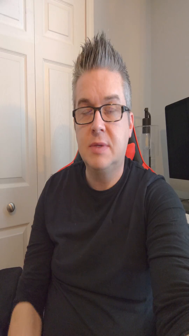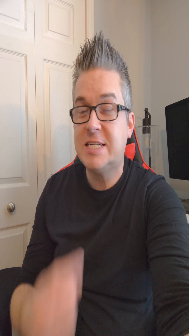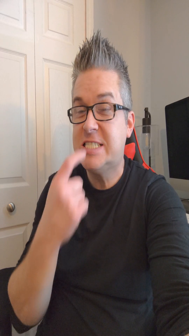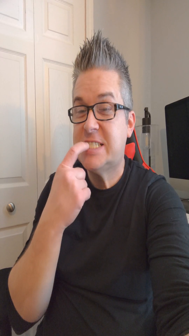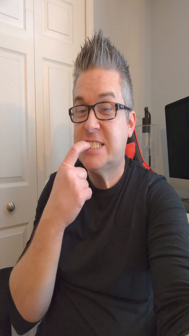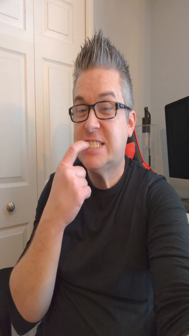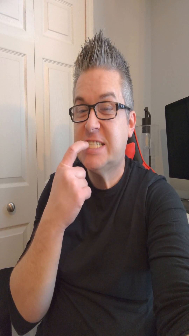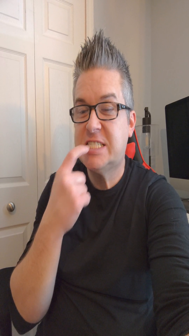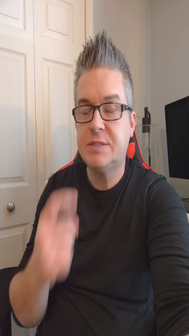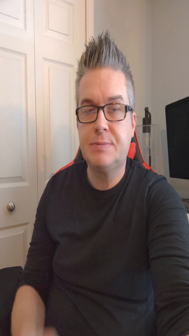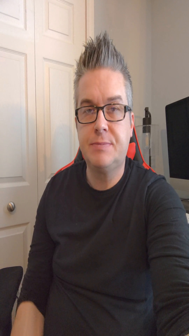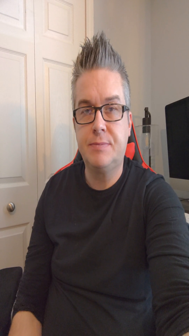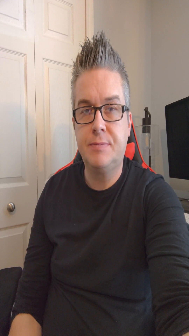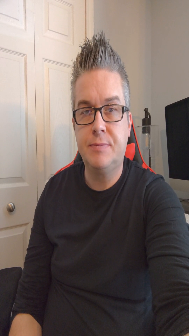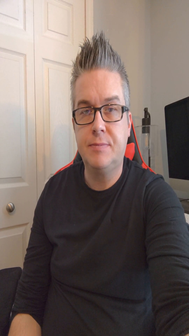window